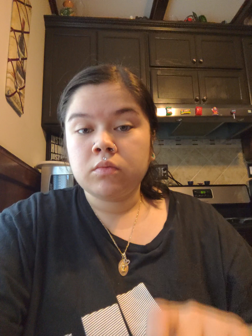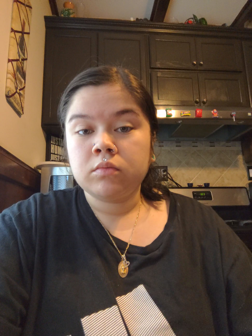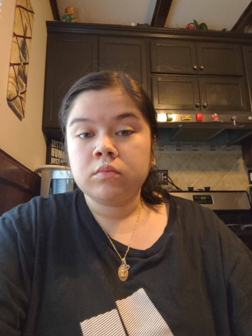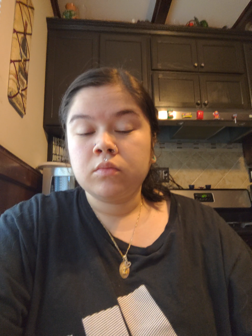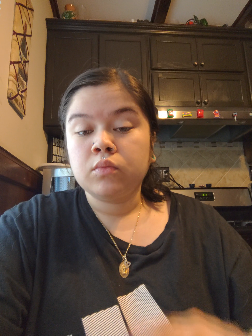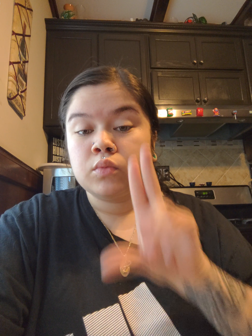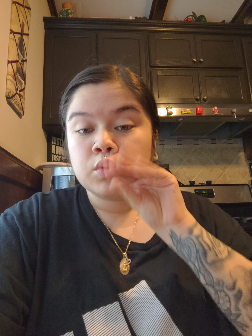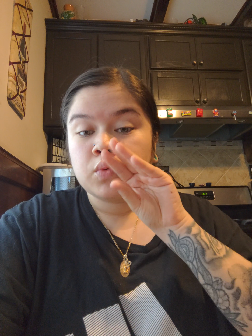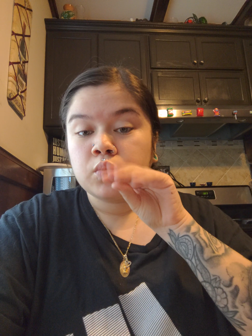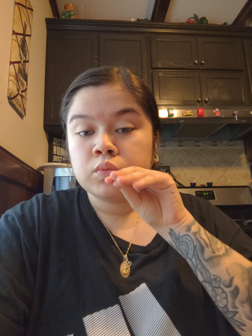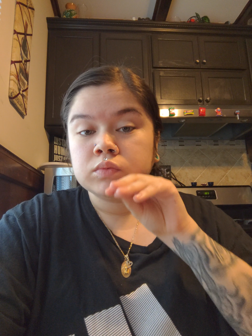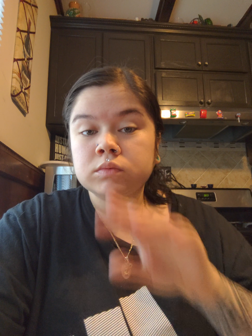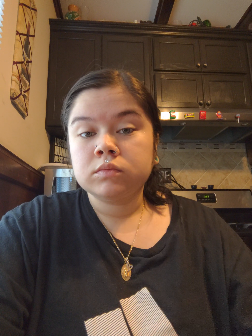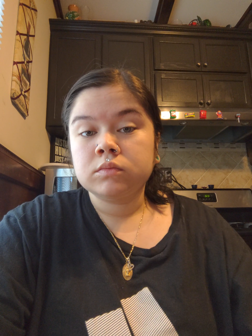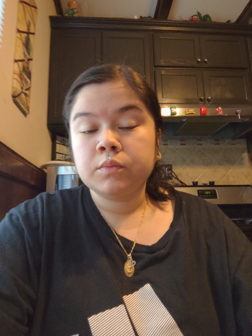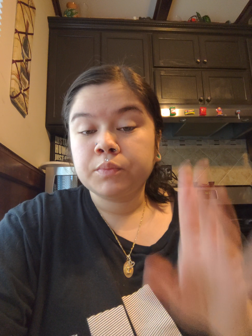goose